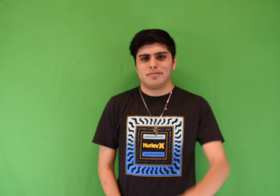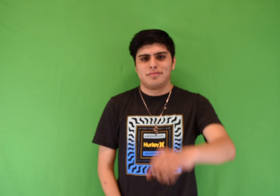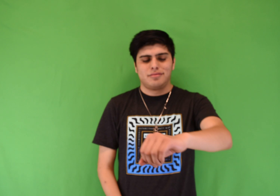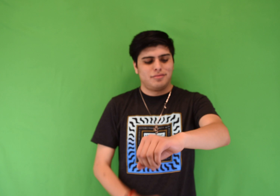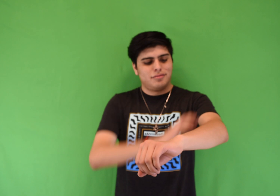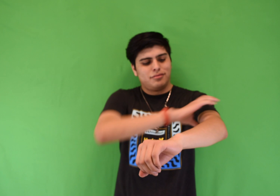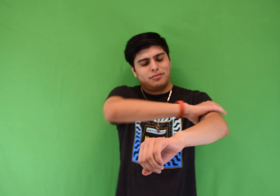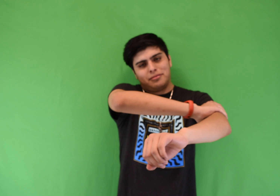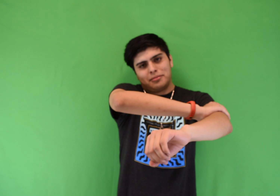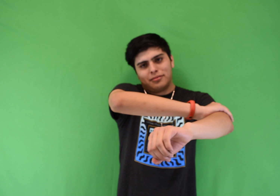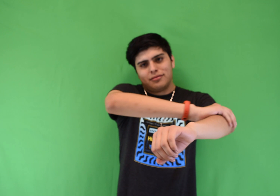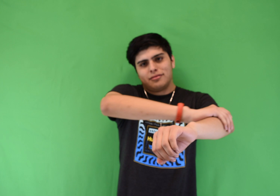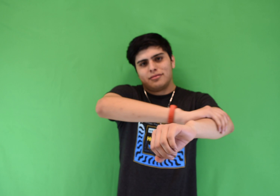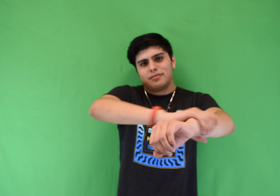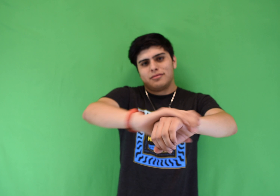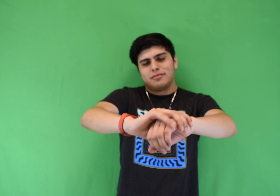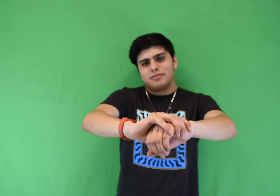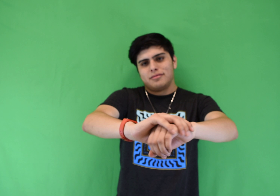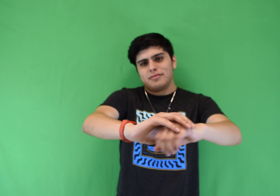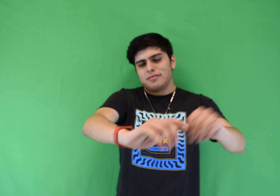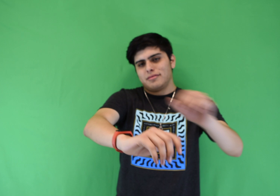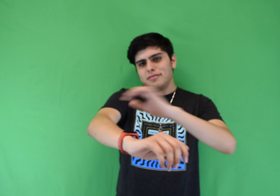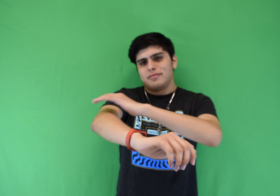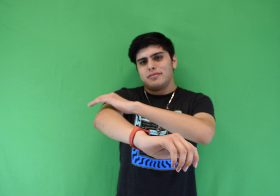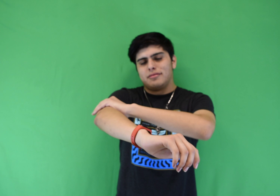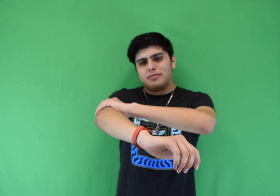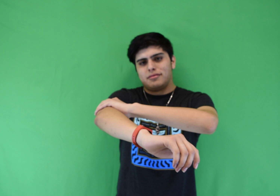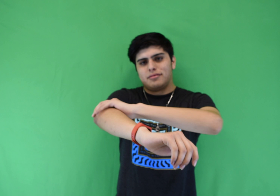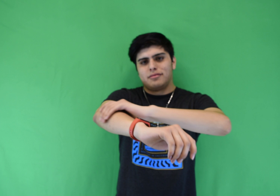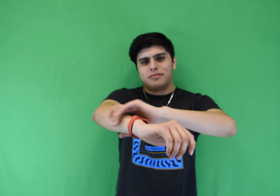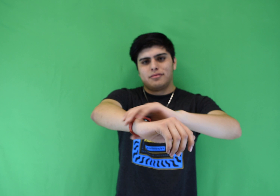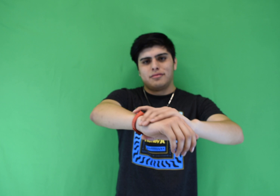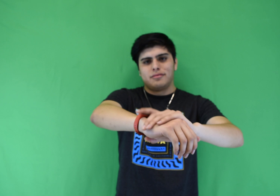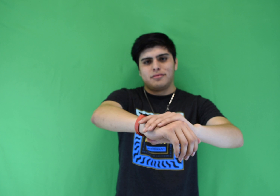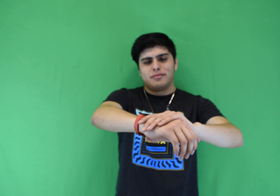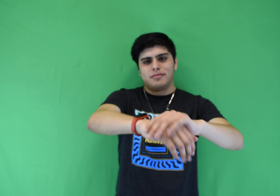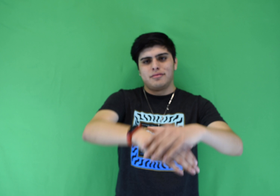brazos